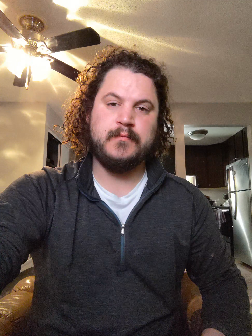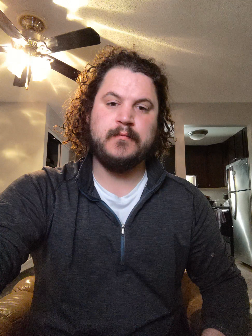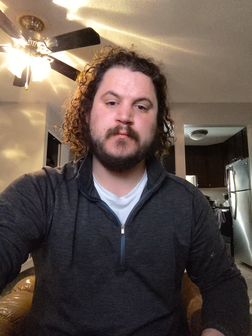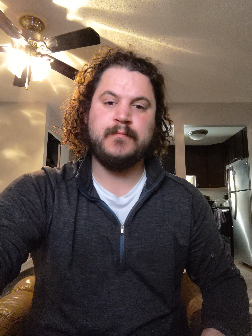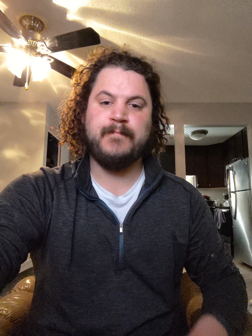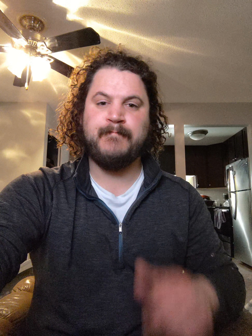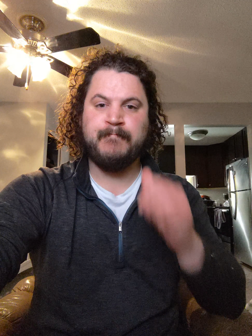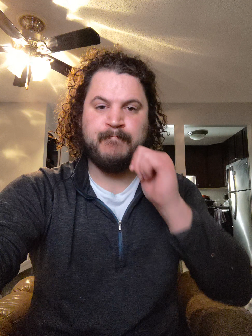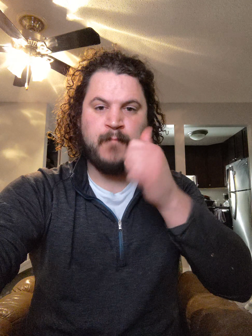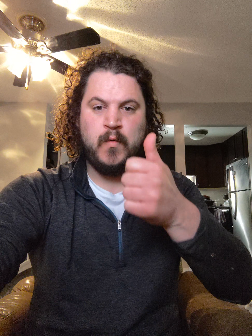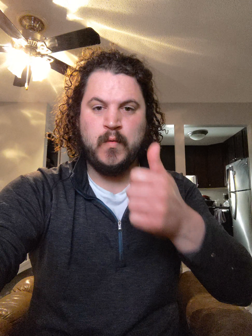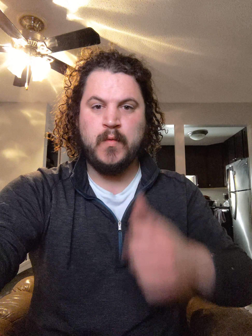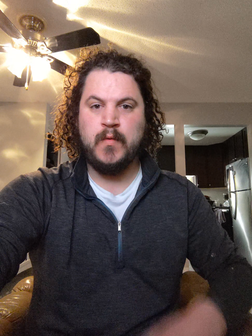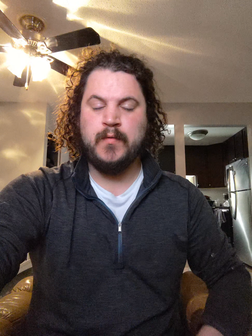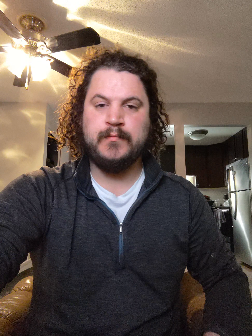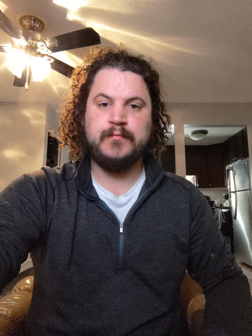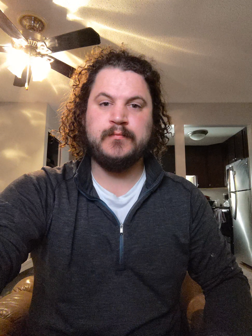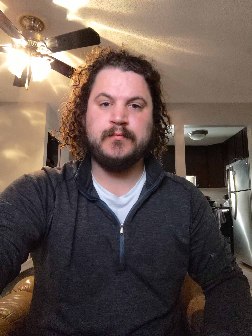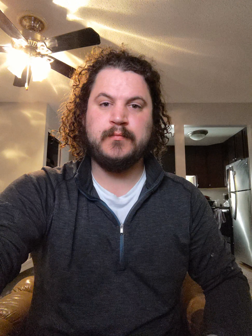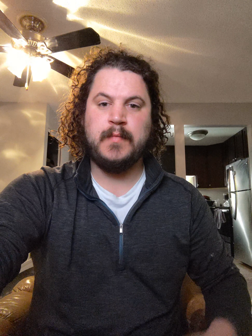tomorrow